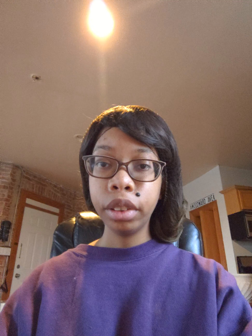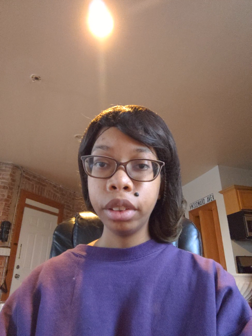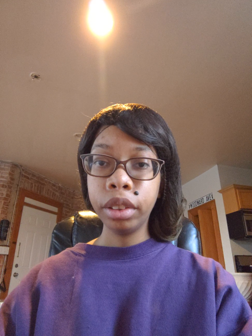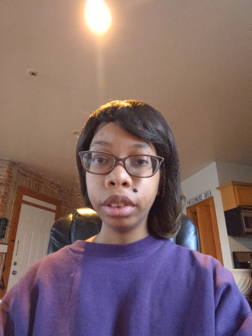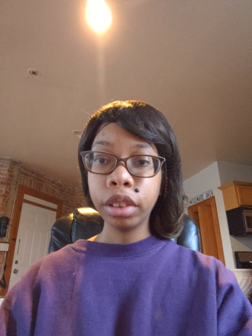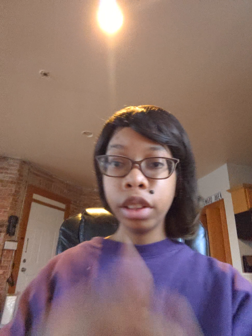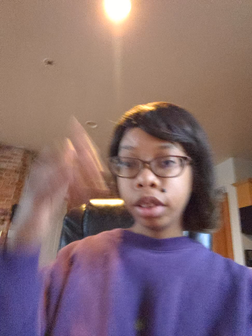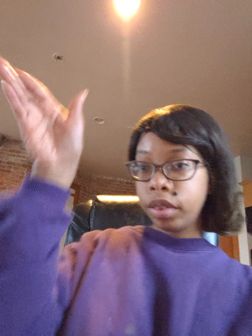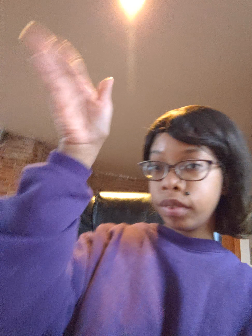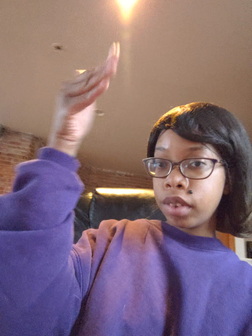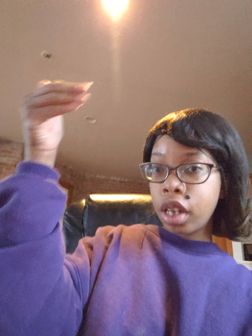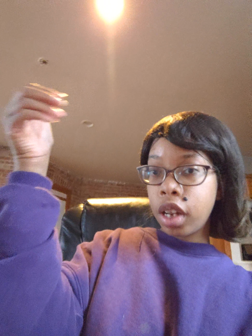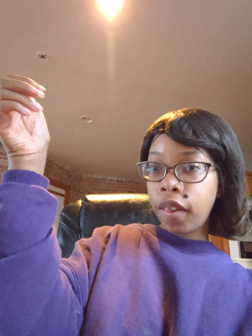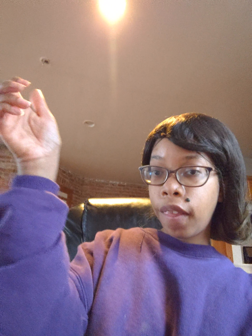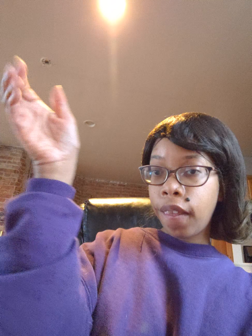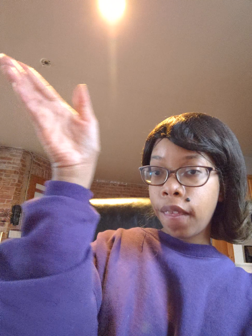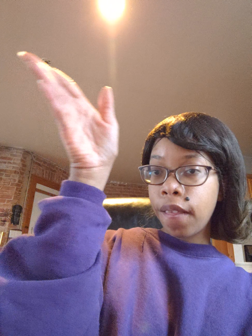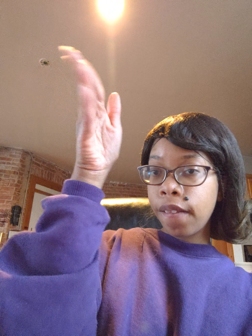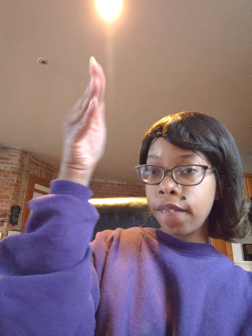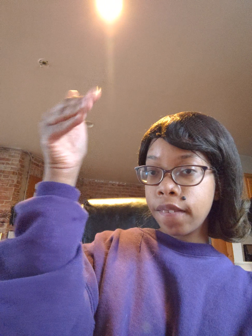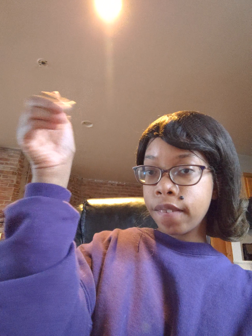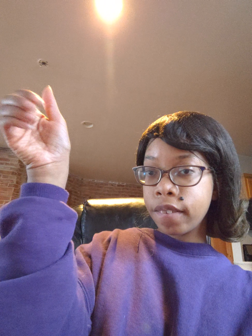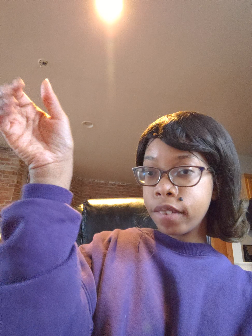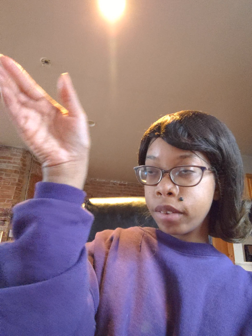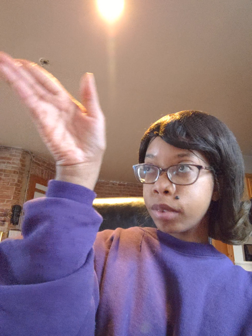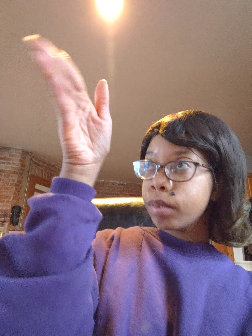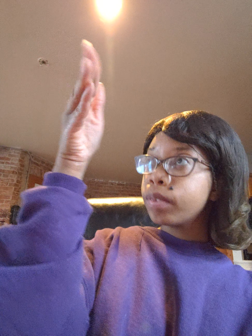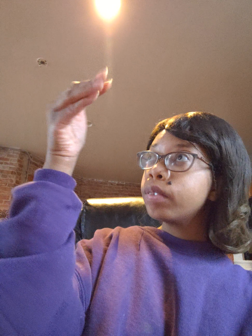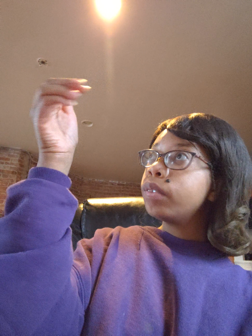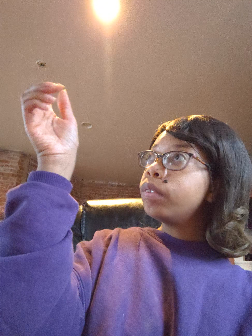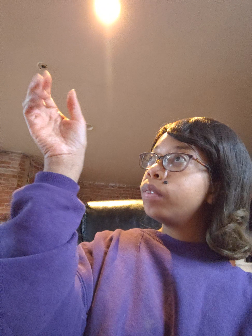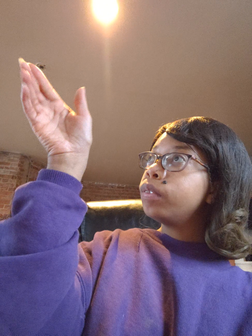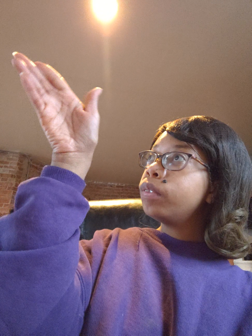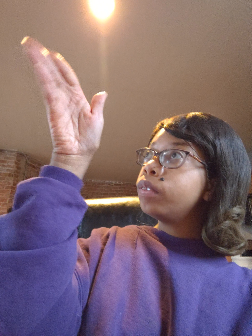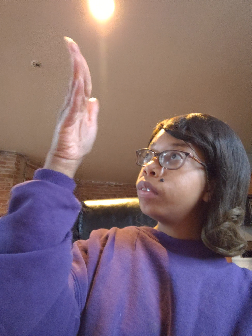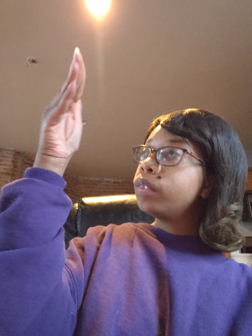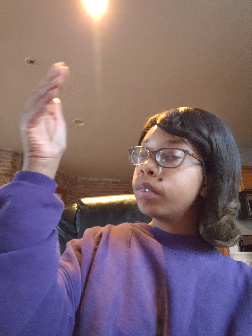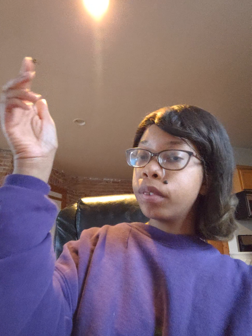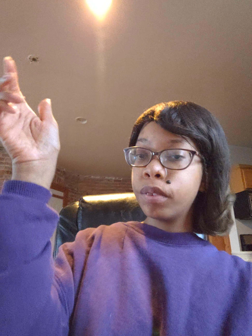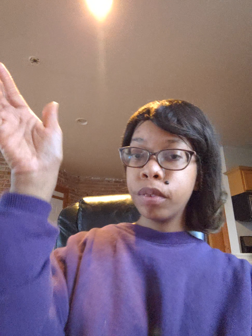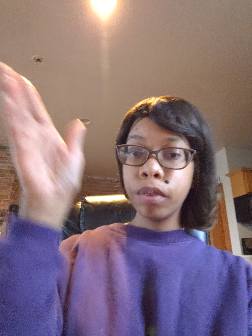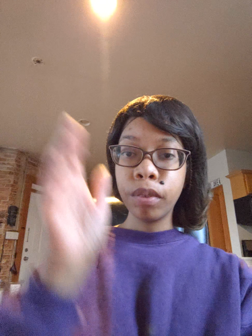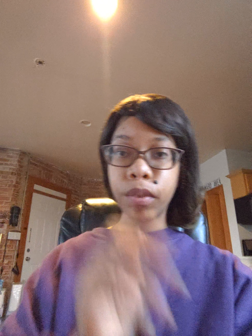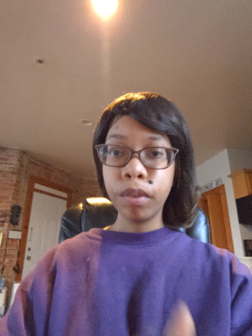flag